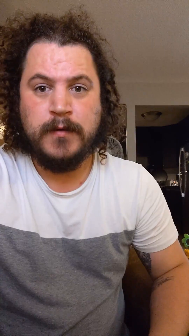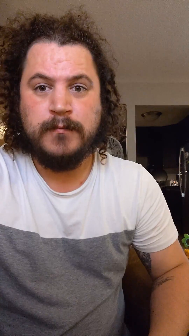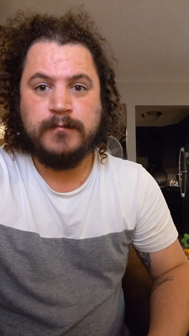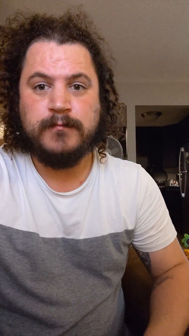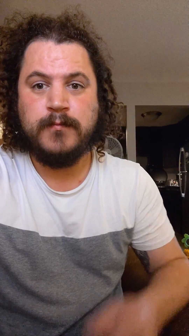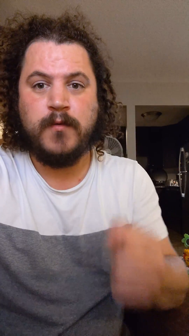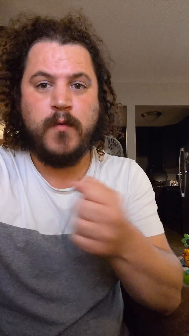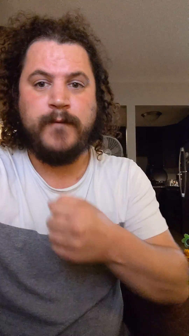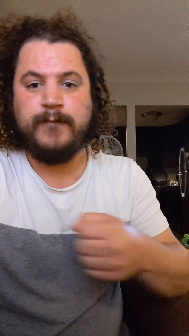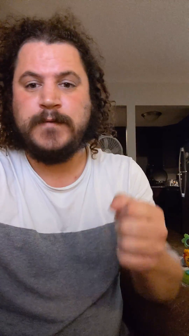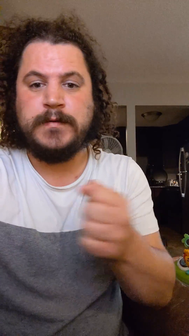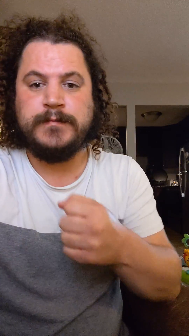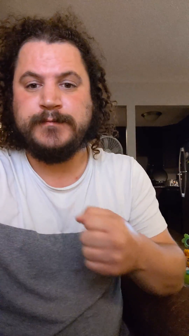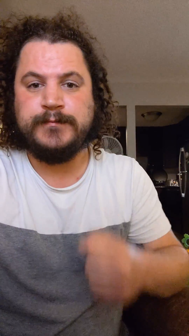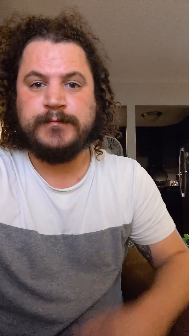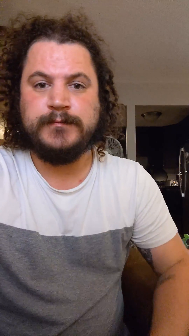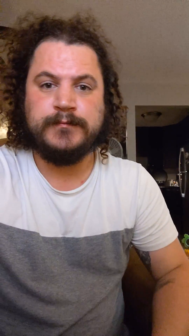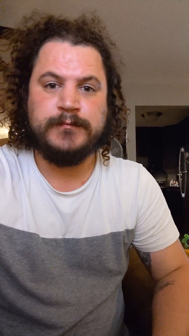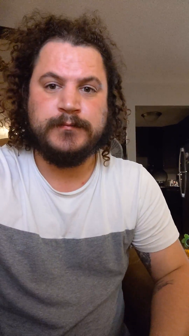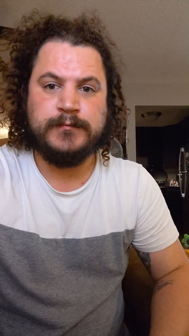coffee